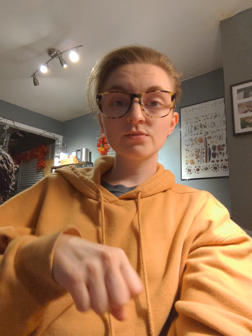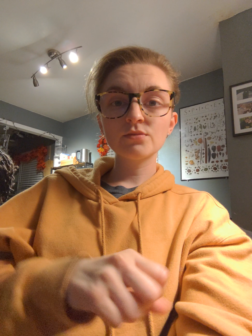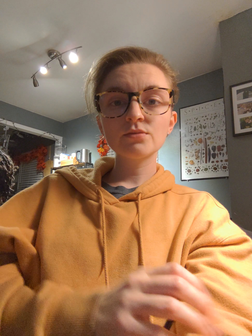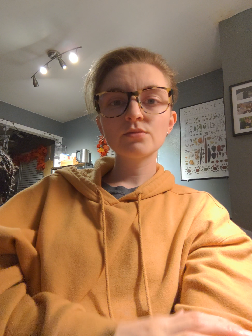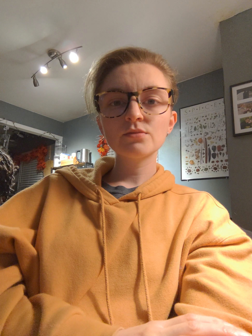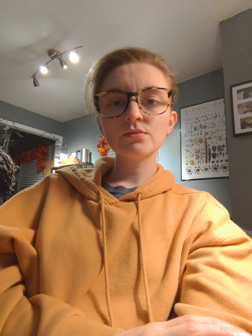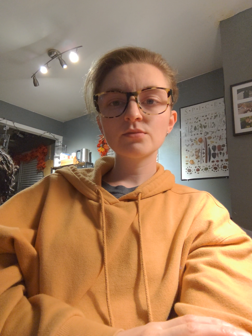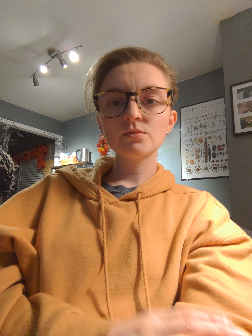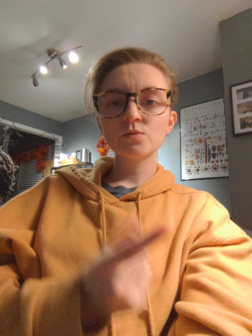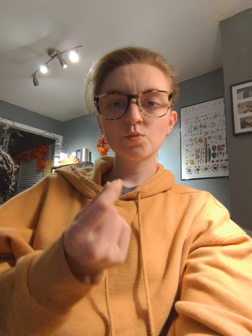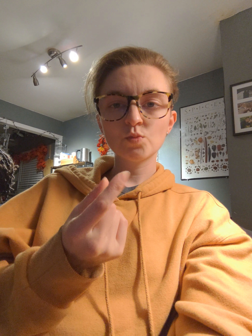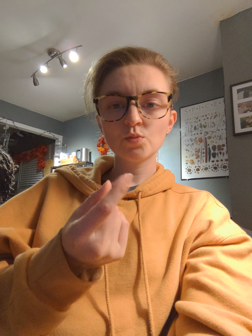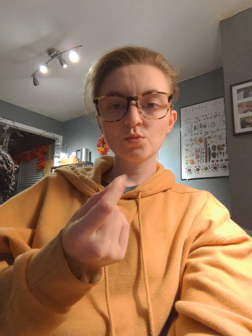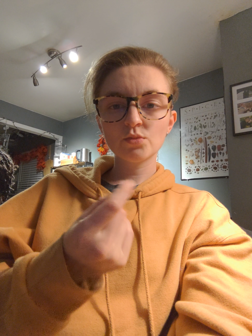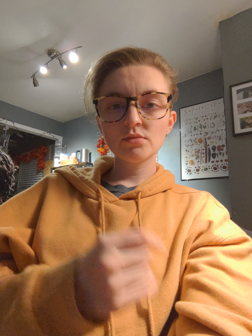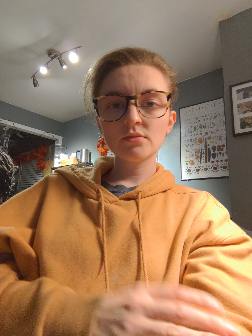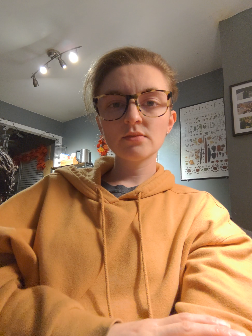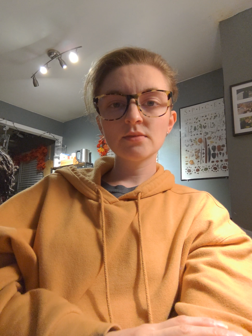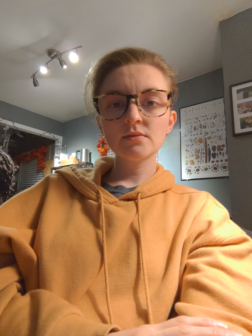do